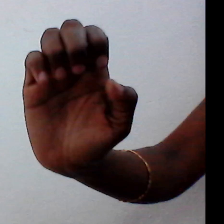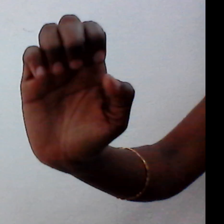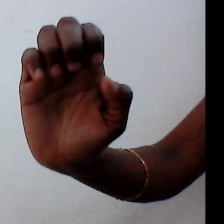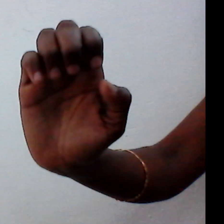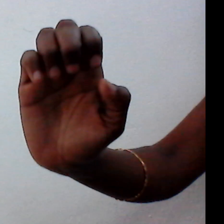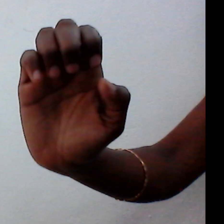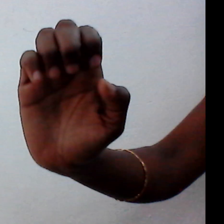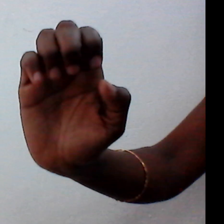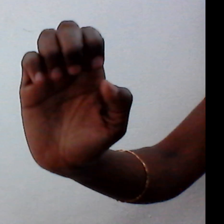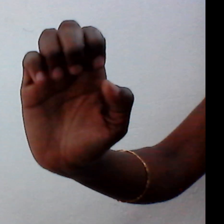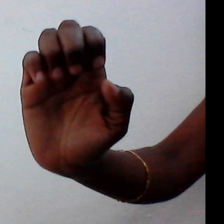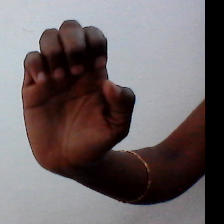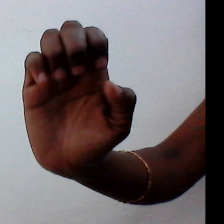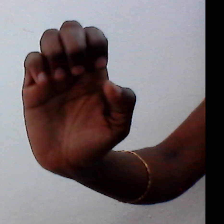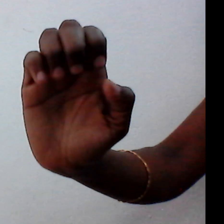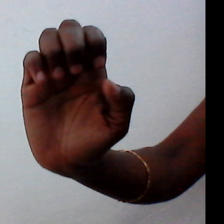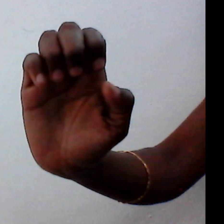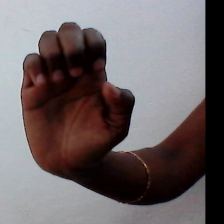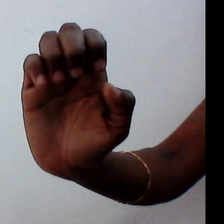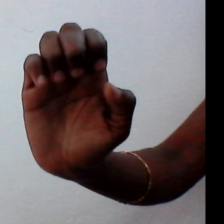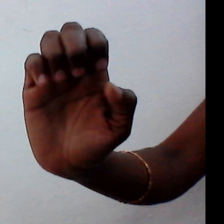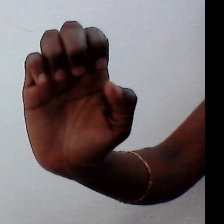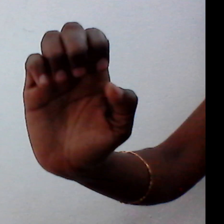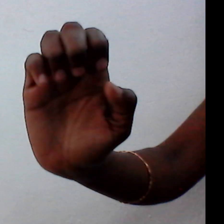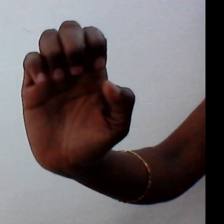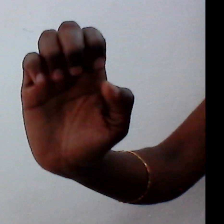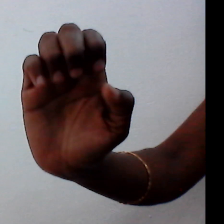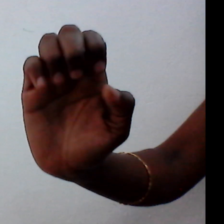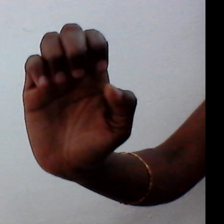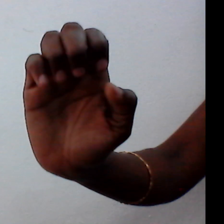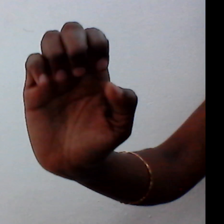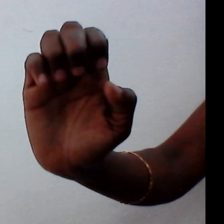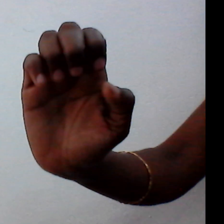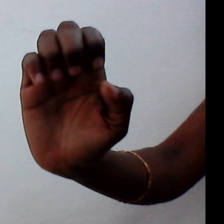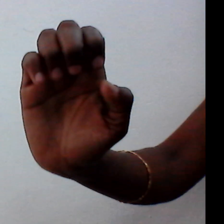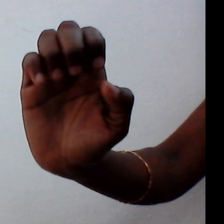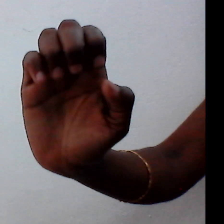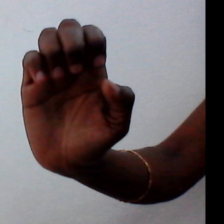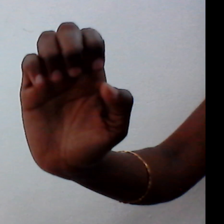ഇ